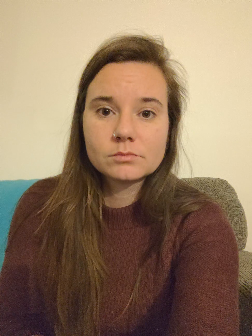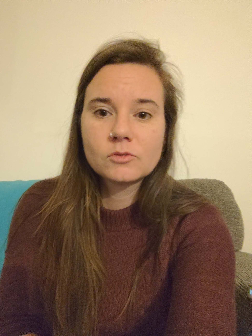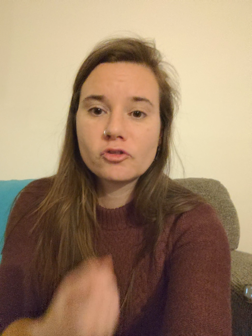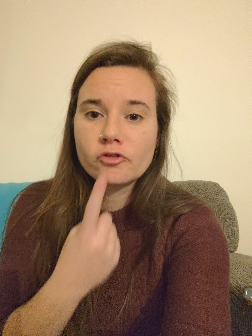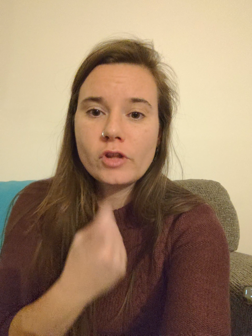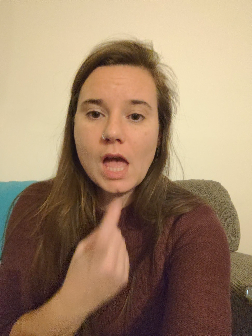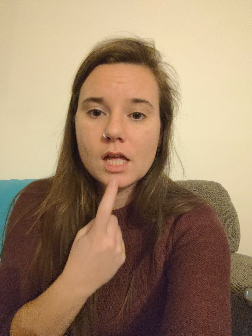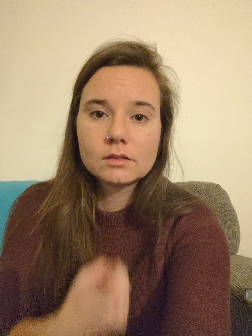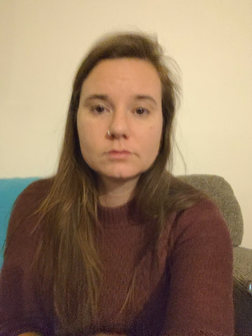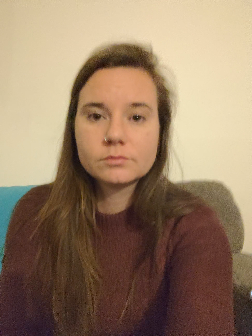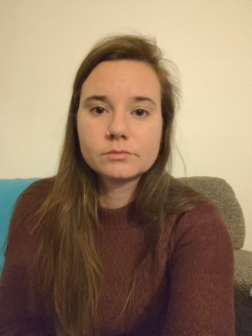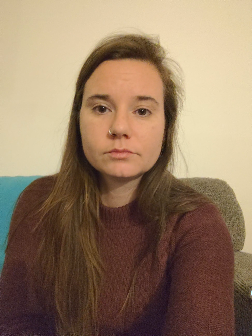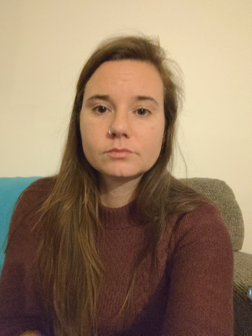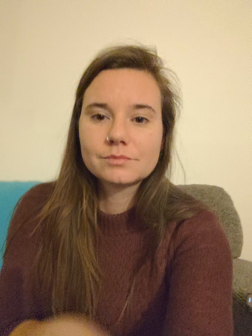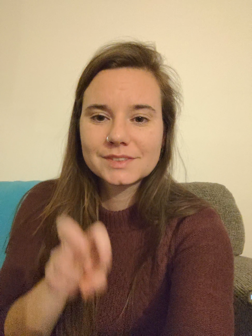red